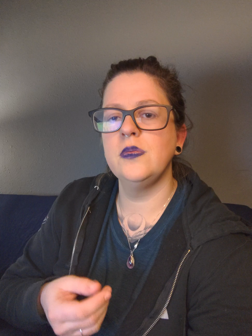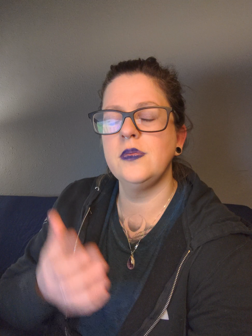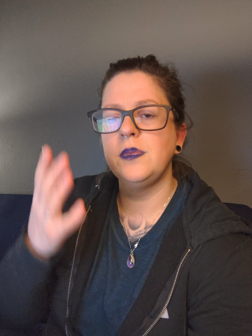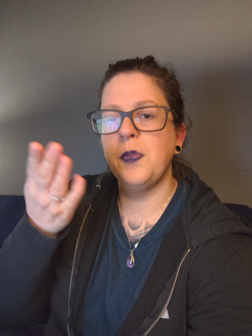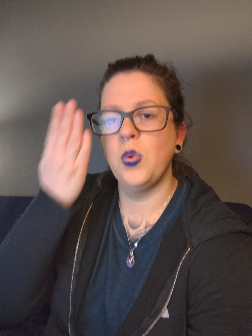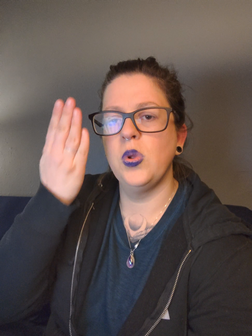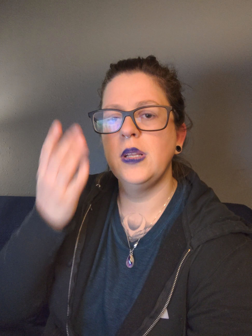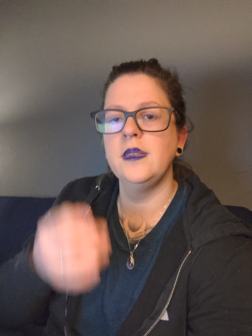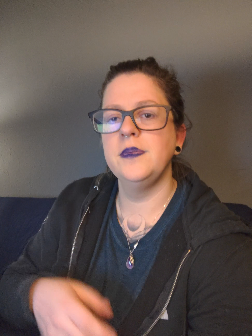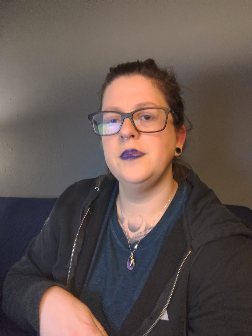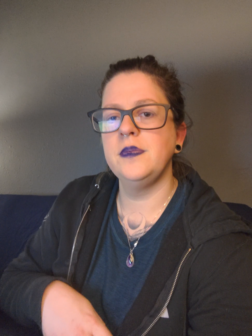morning